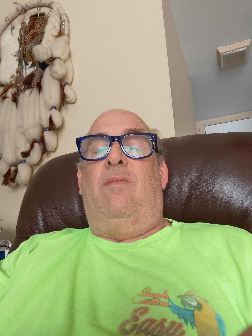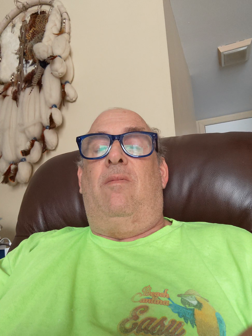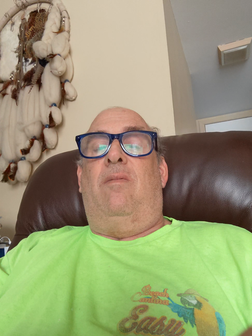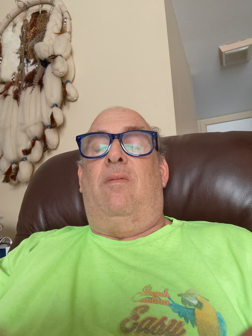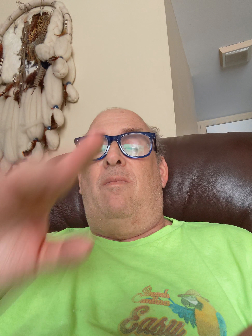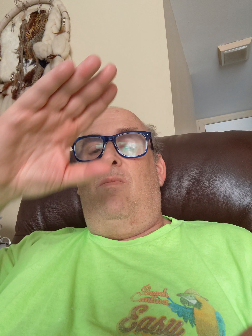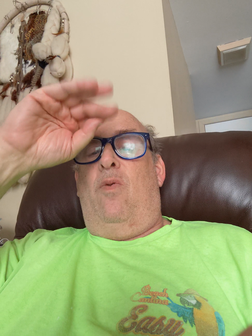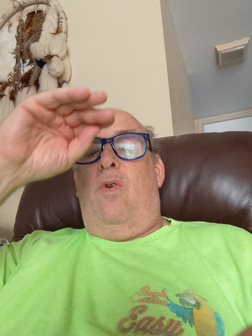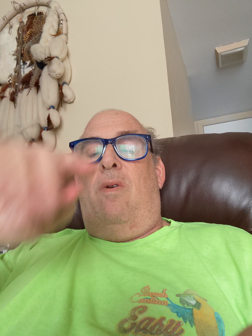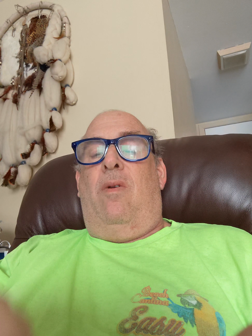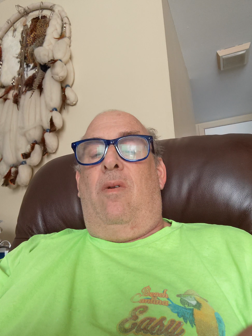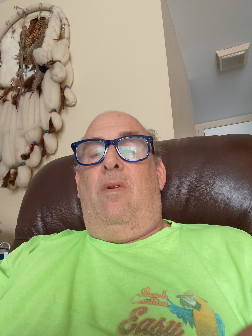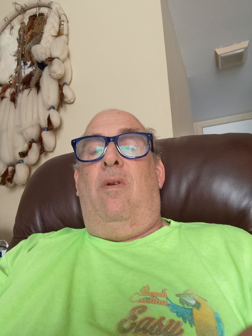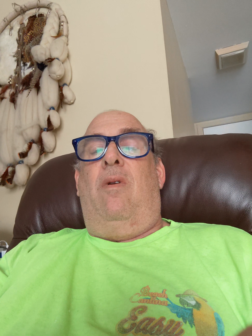boy